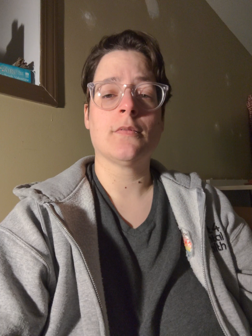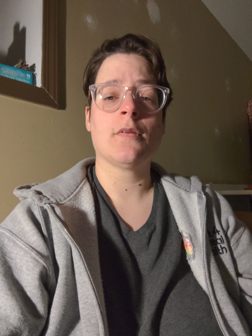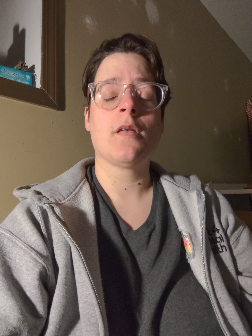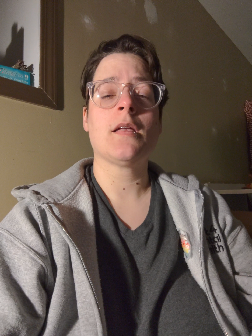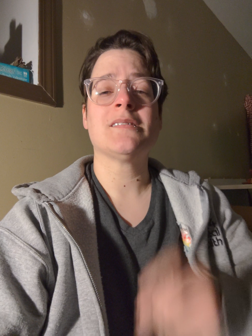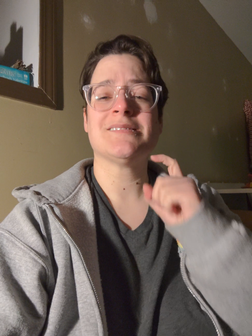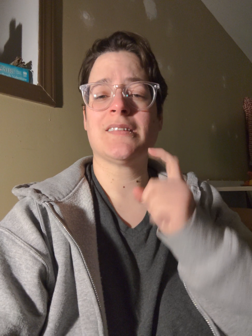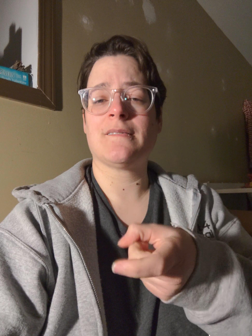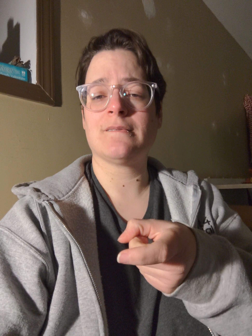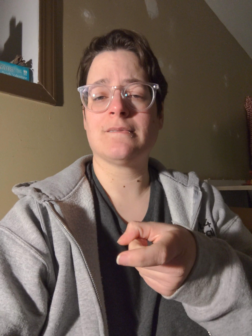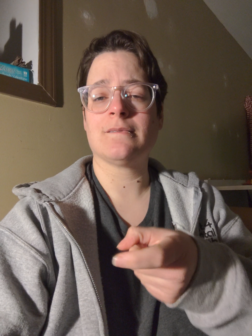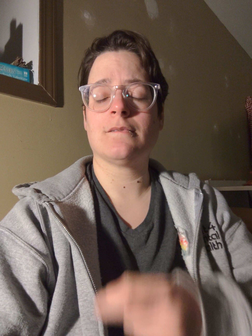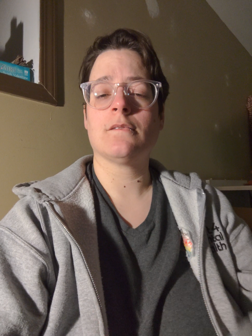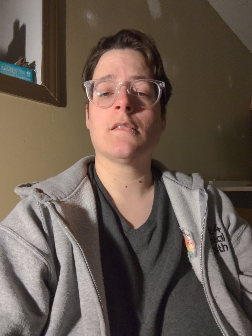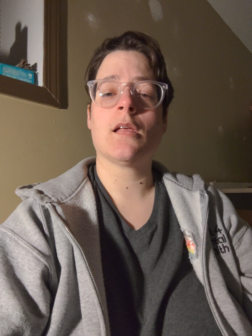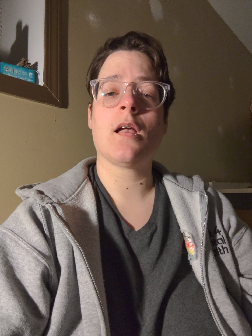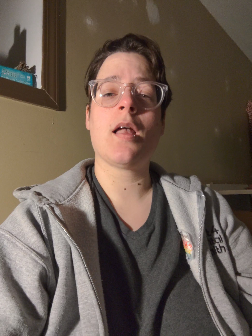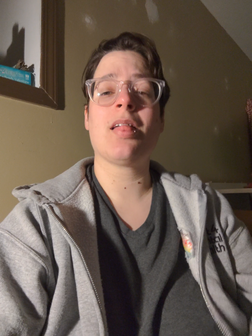gift